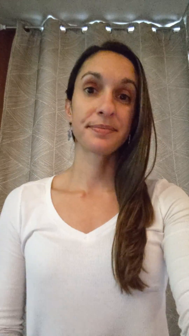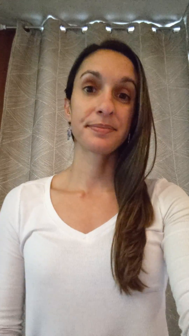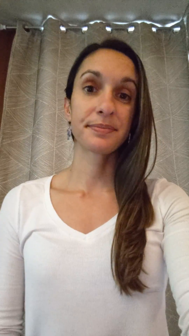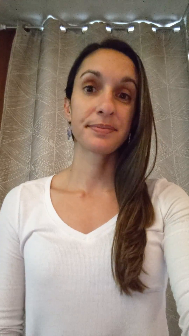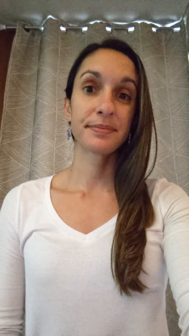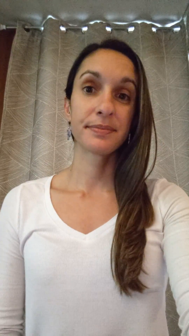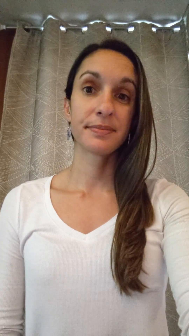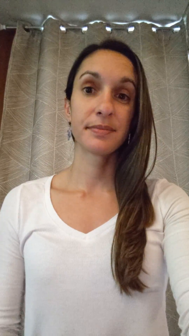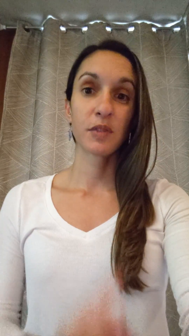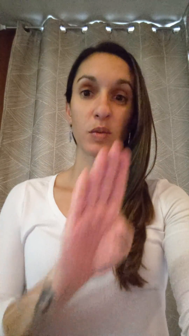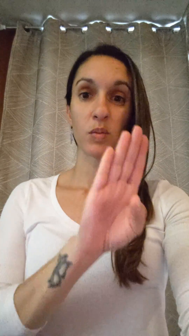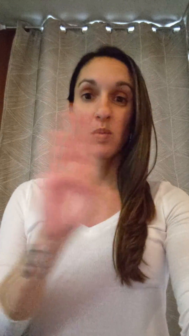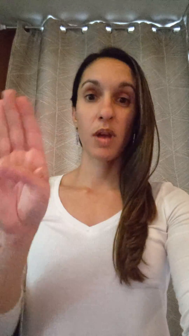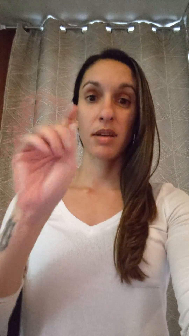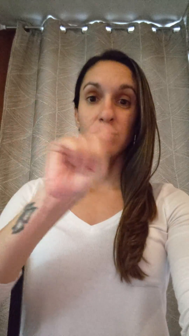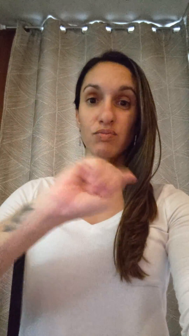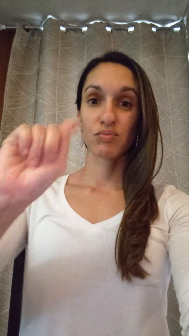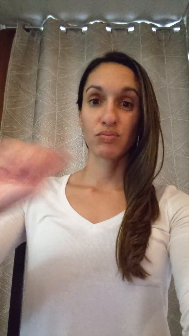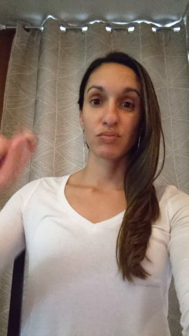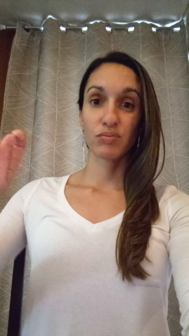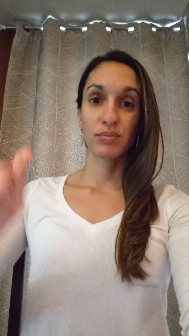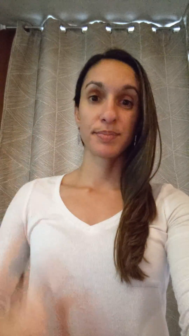chalk